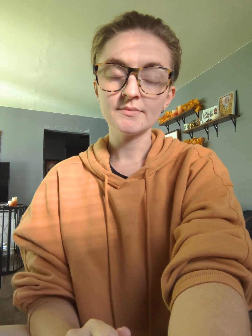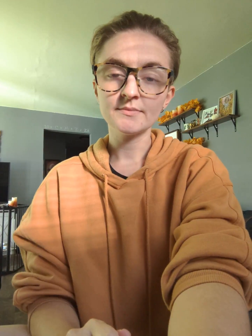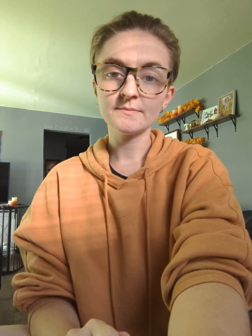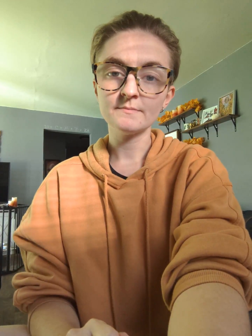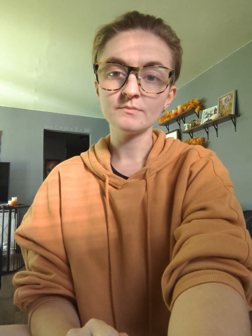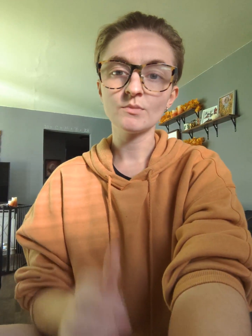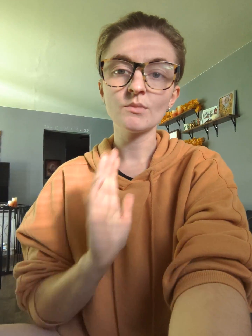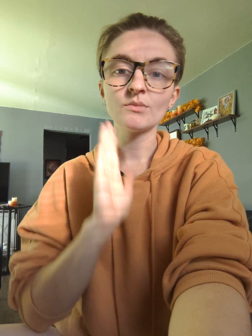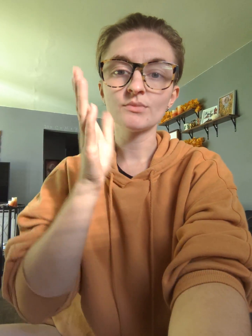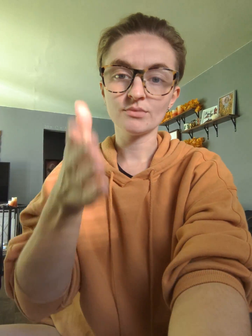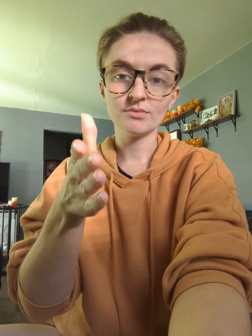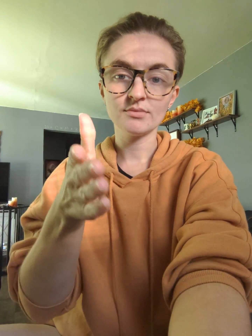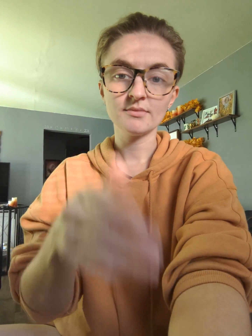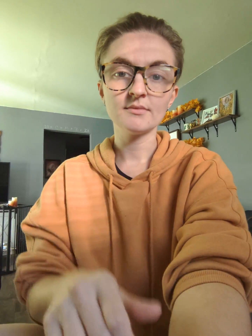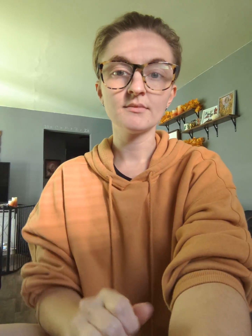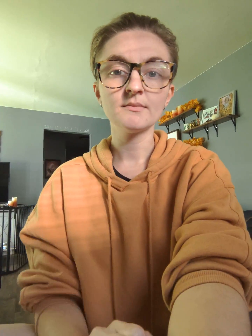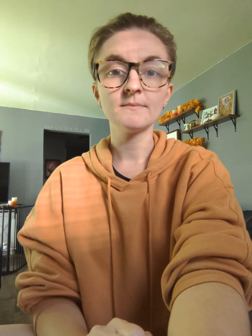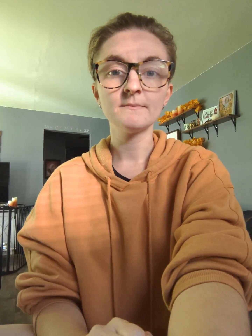over